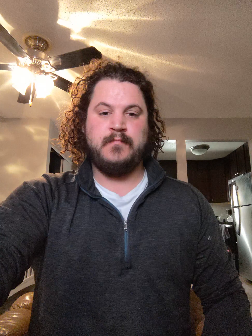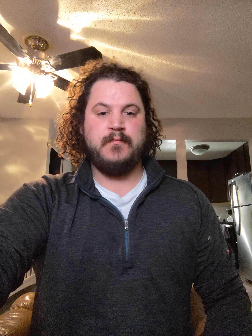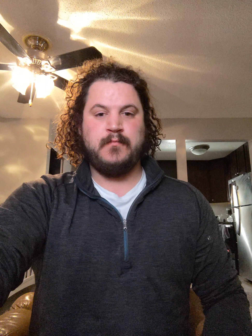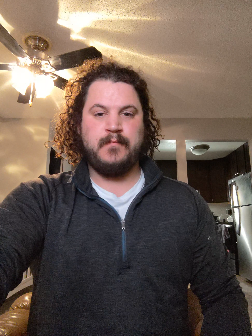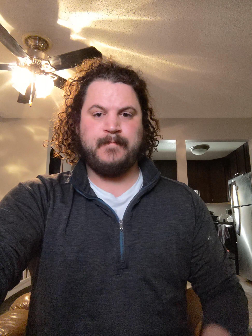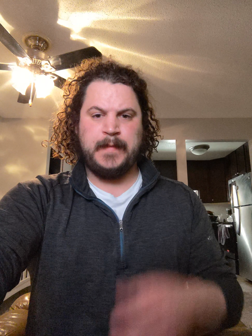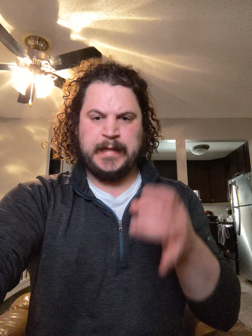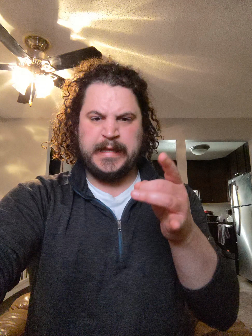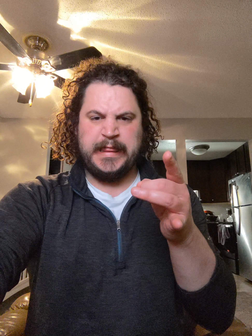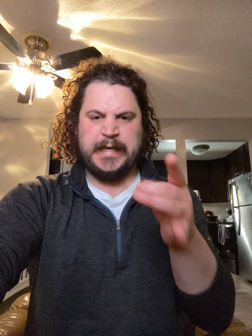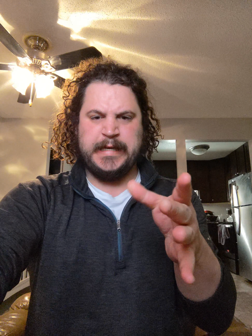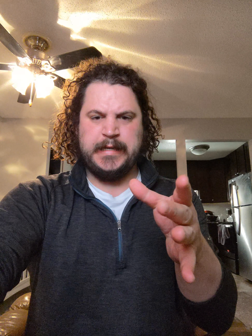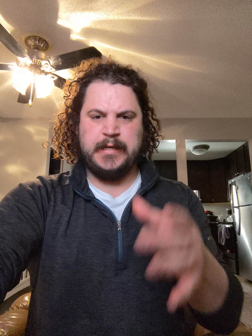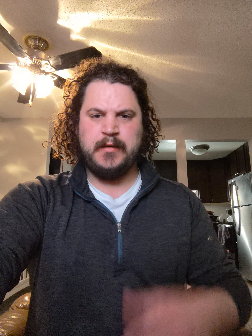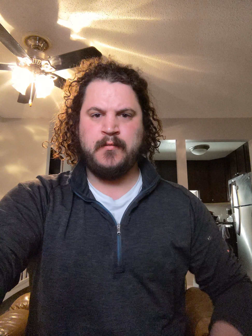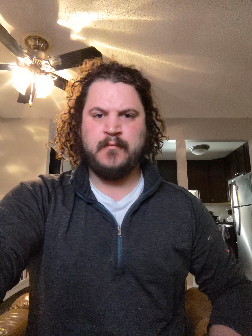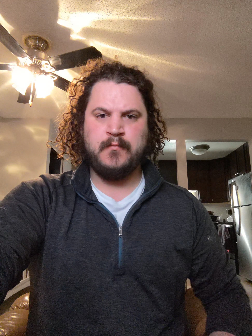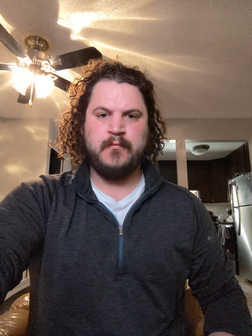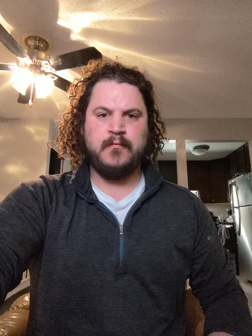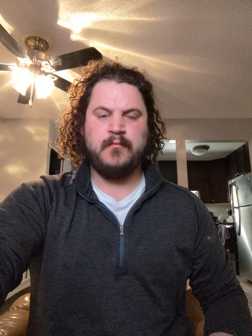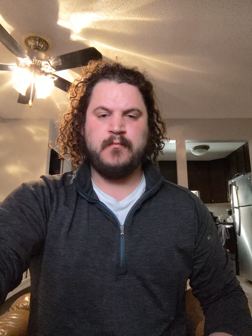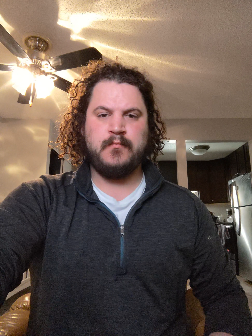hate